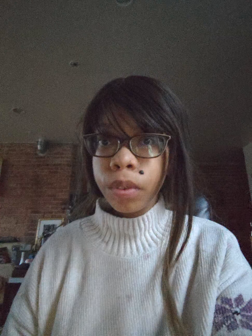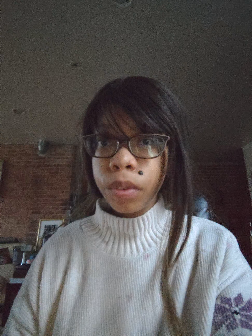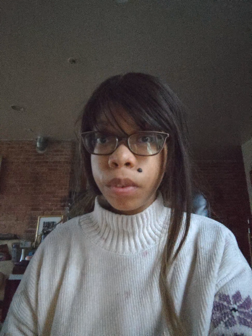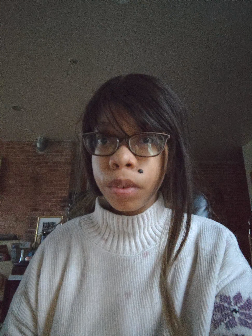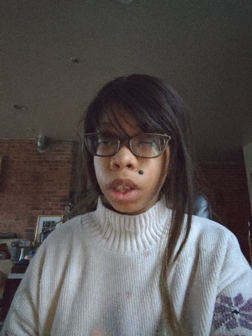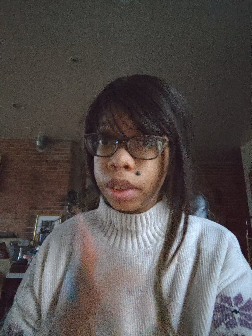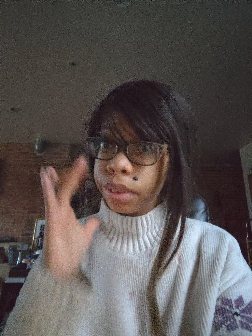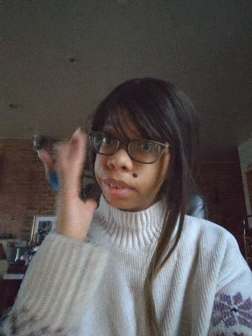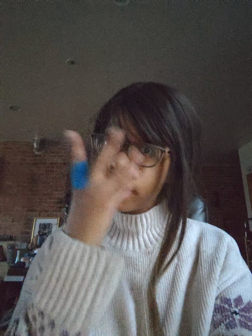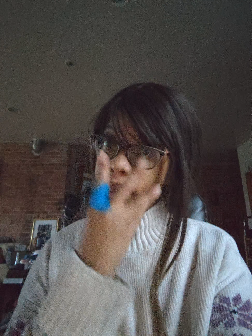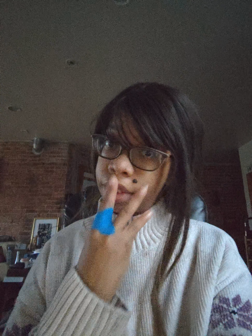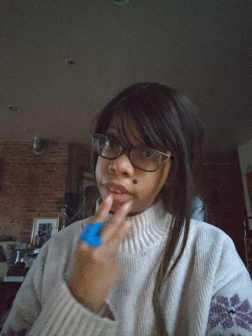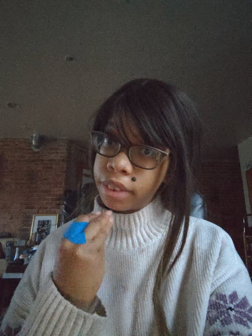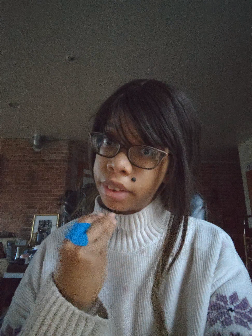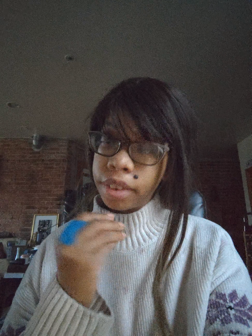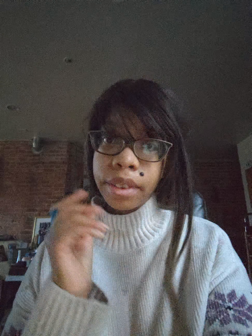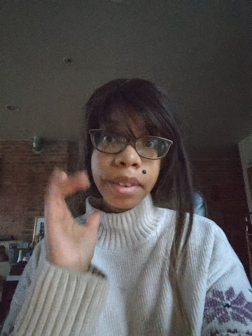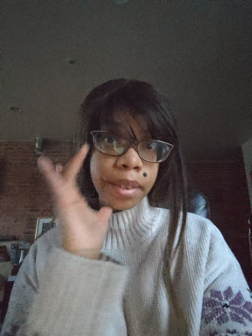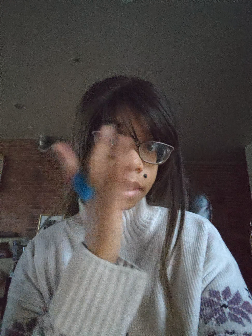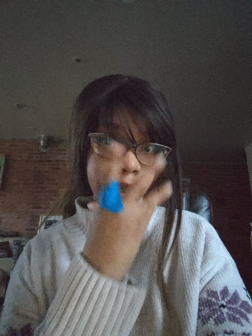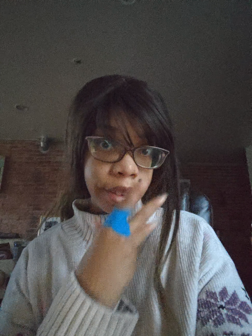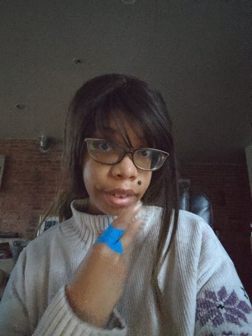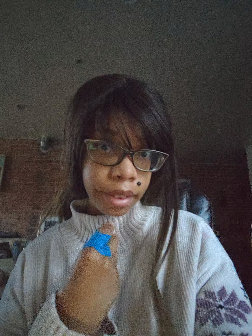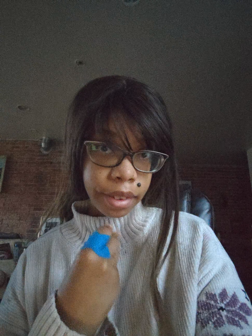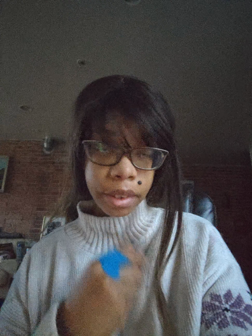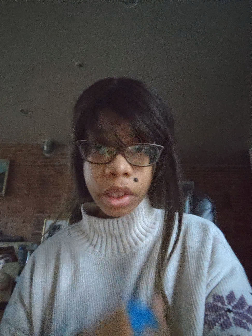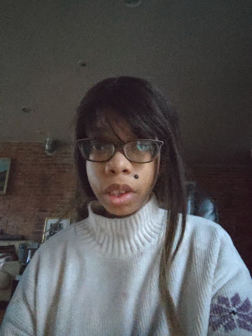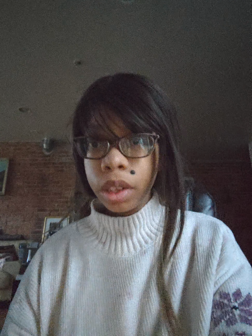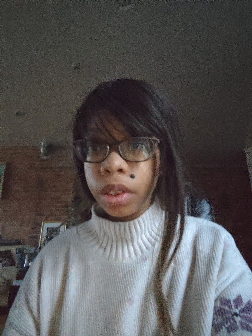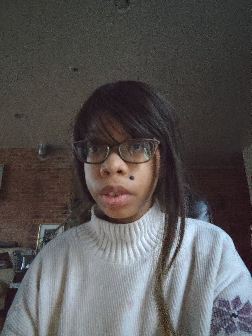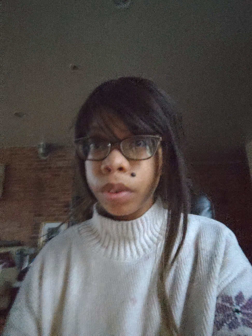pretty